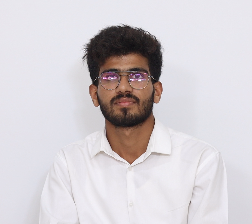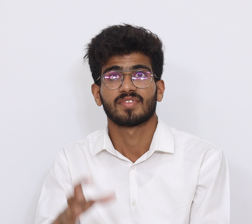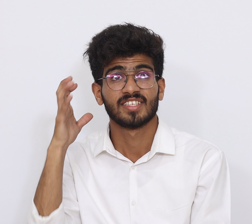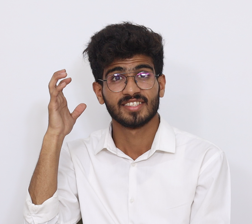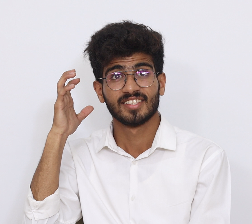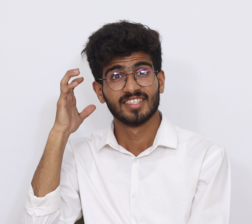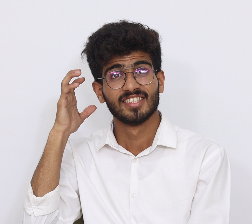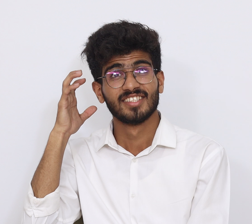stiff